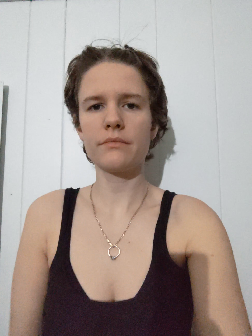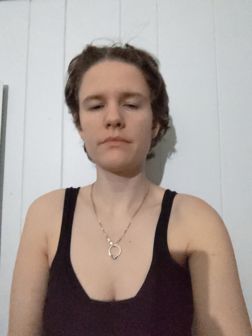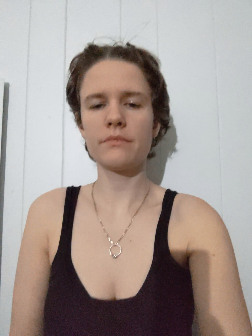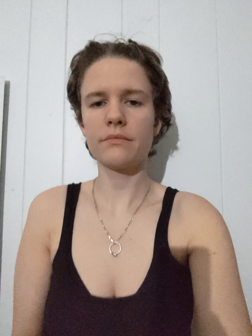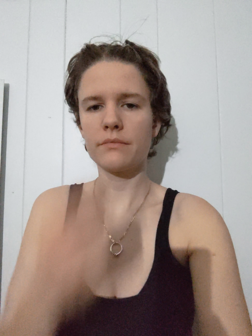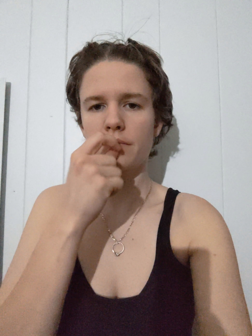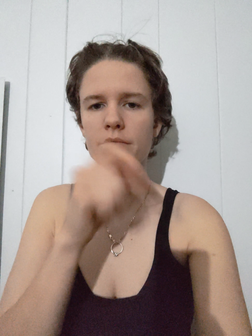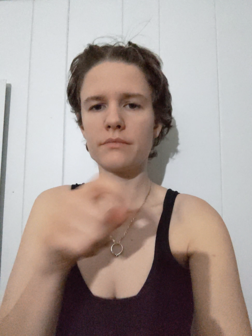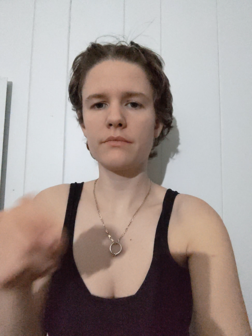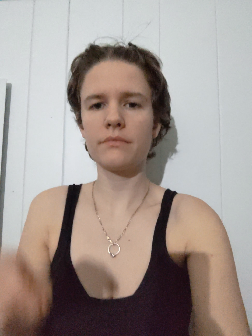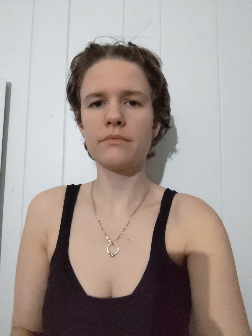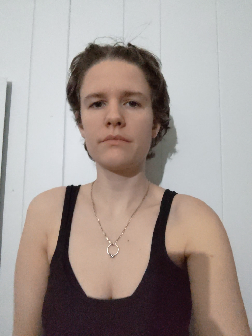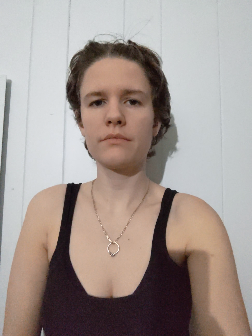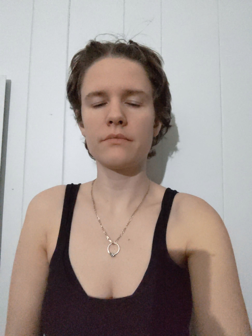pencil